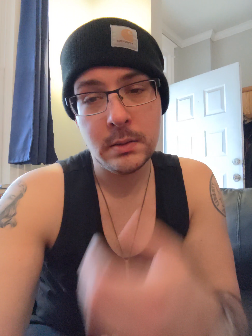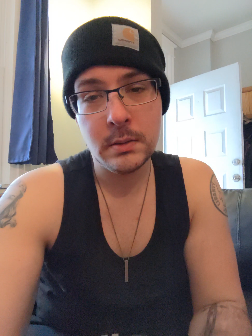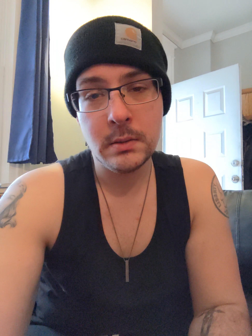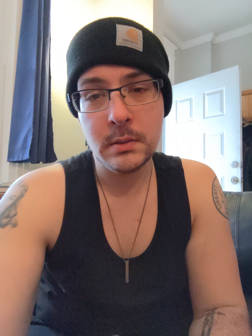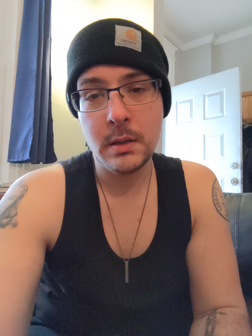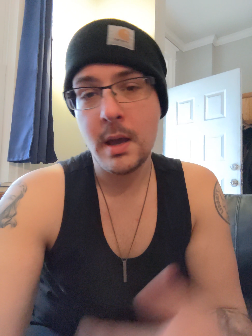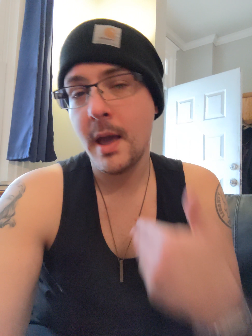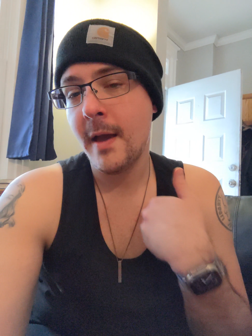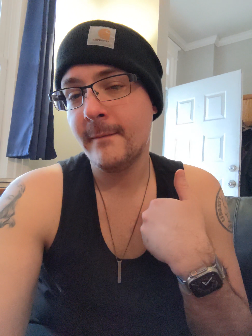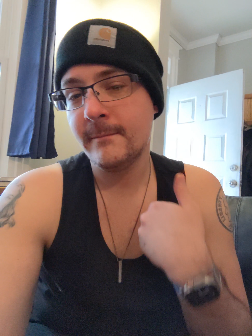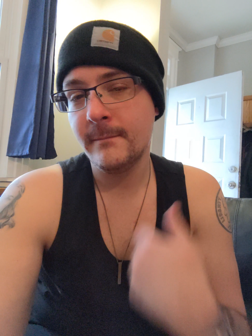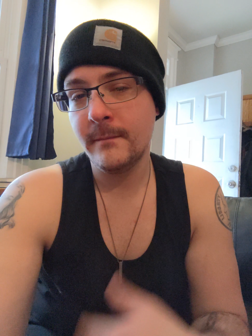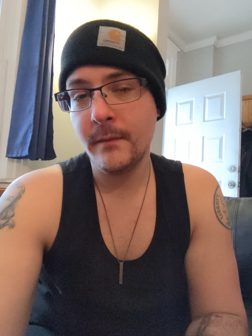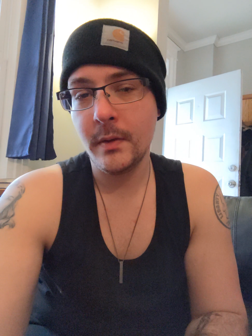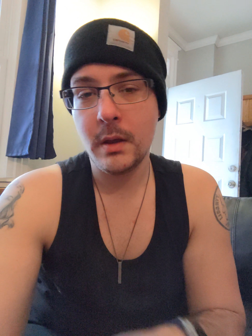have